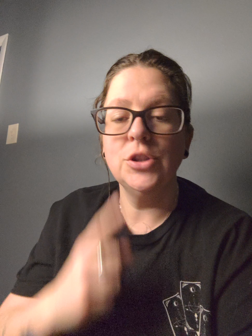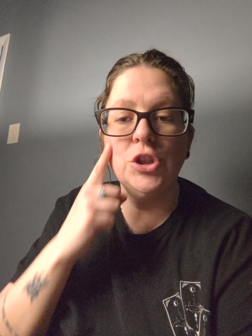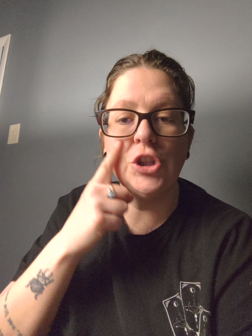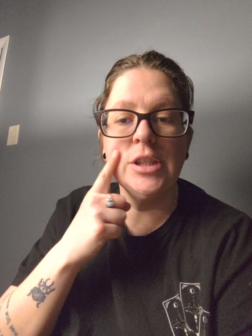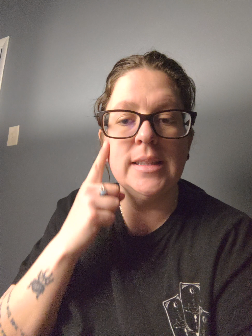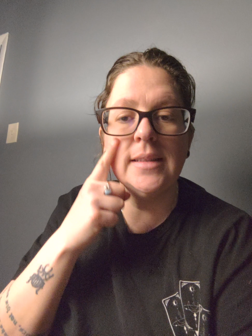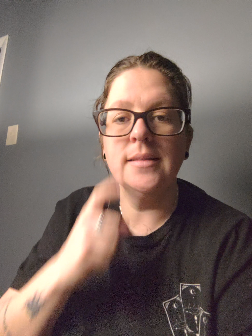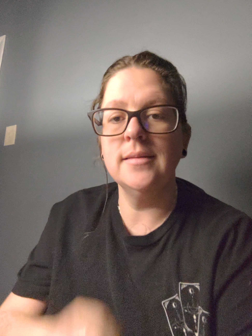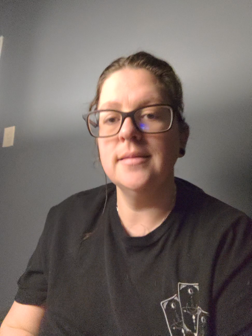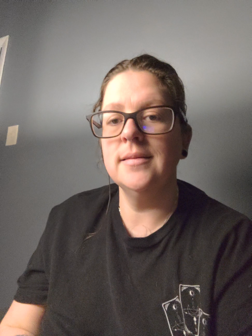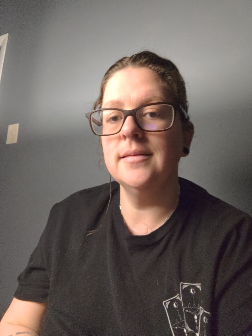cheek